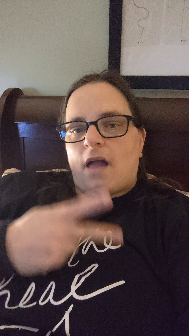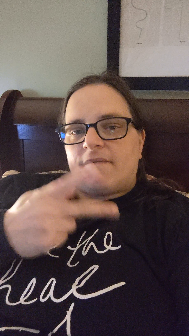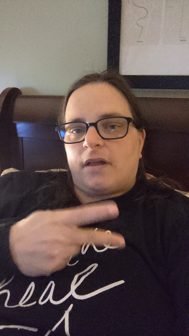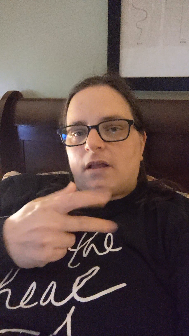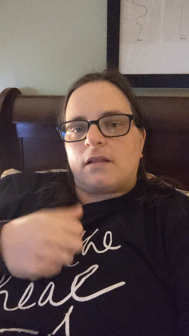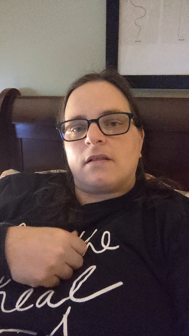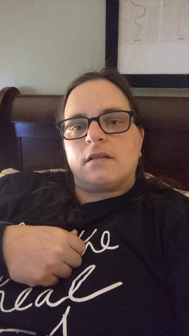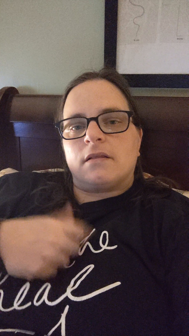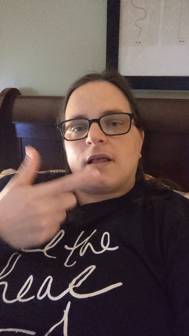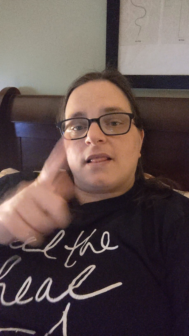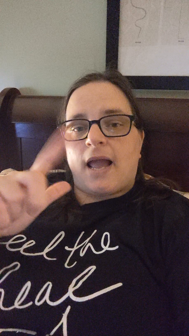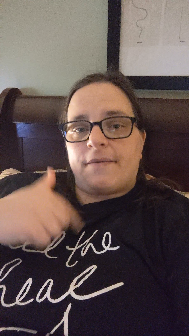let me